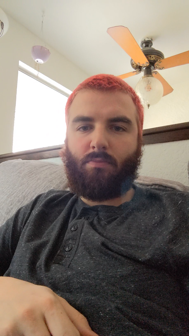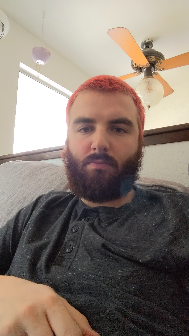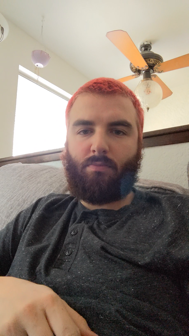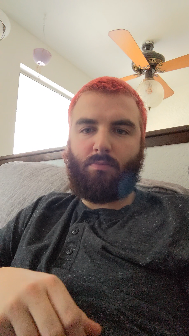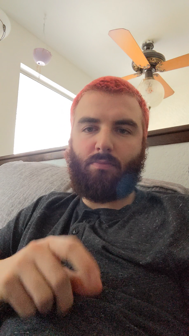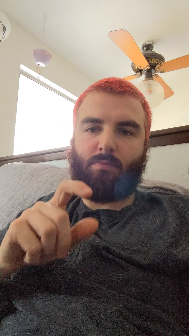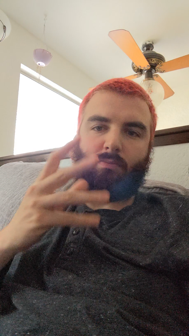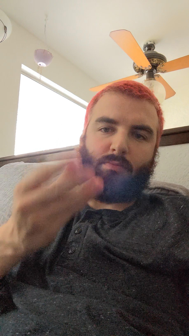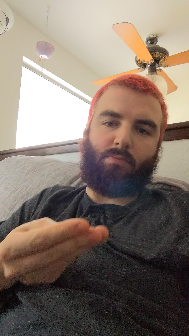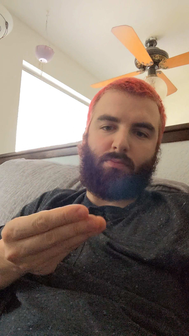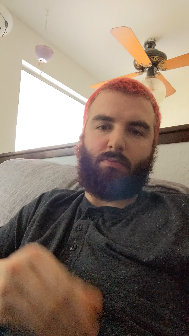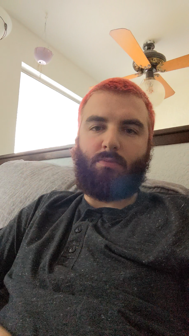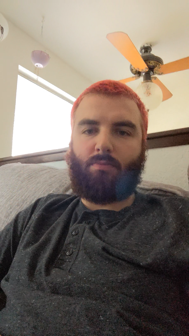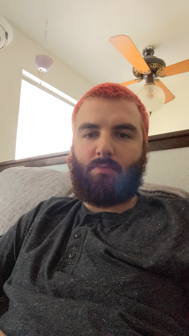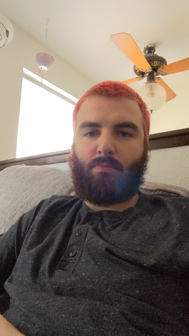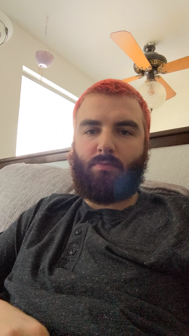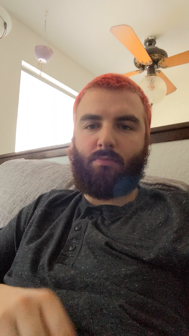got to